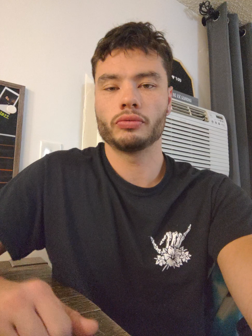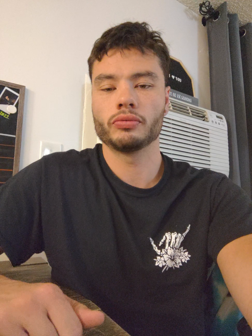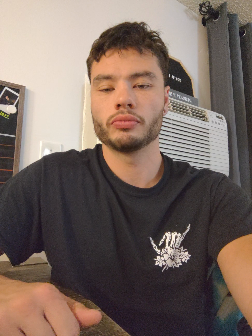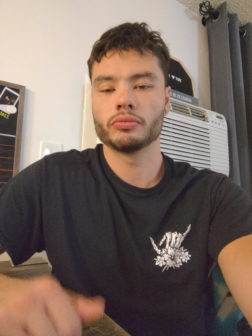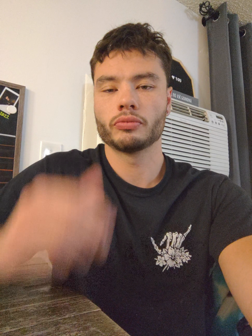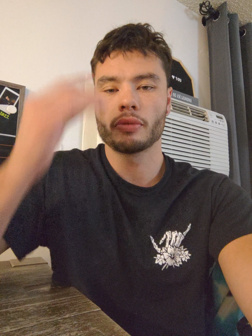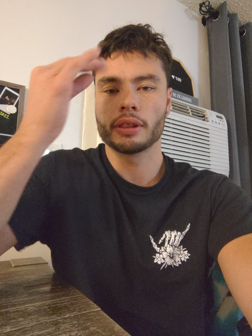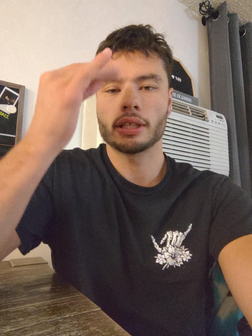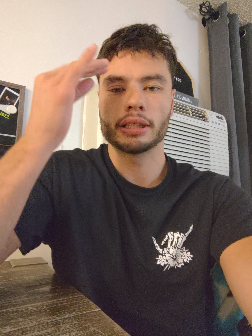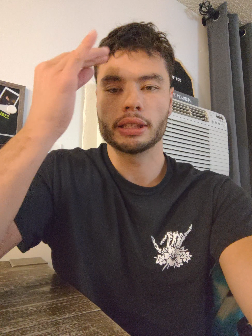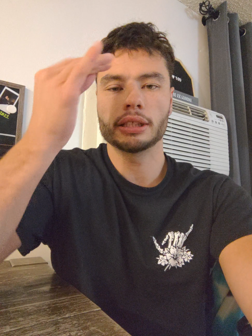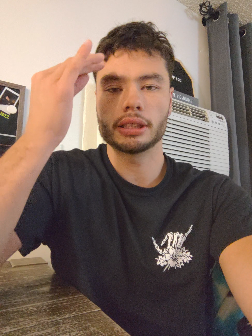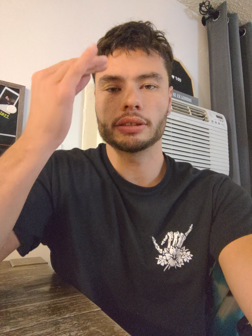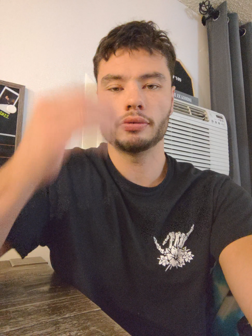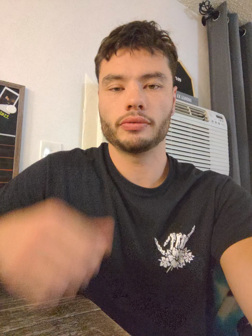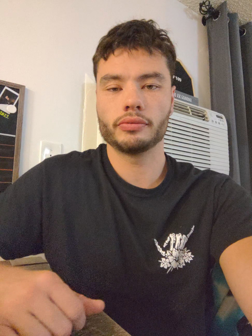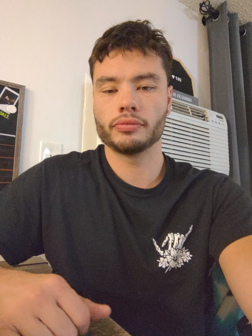think